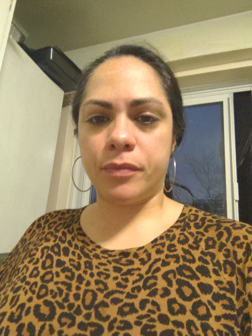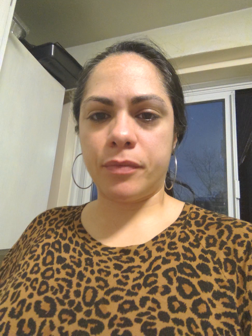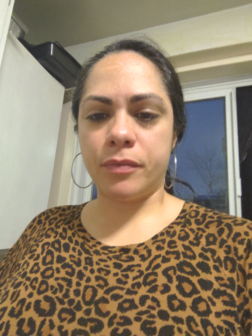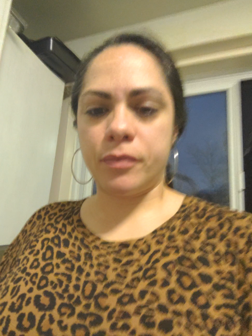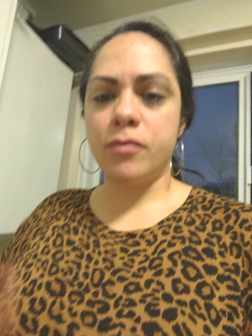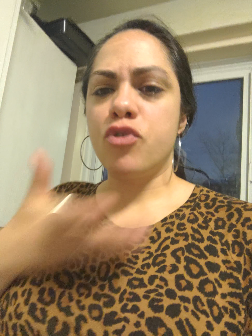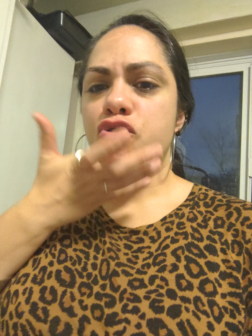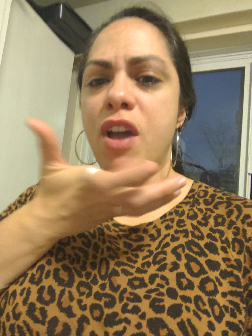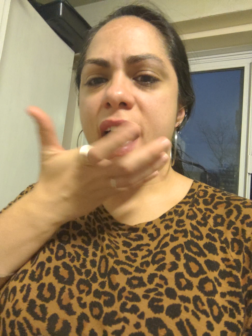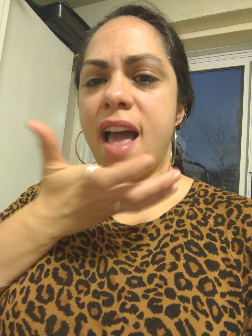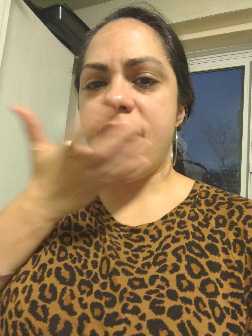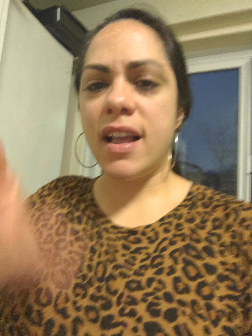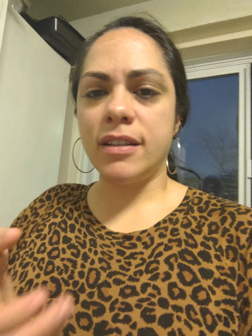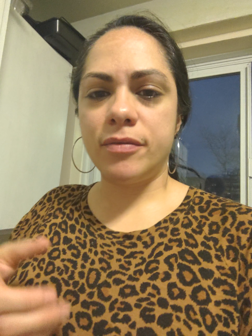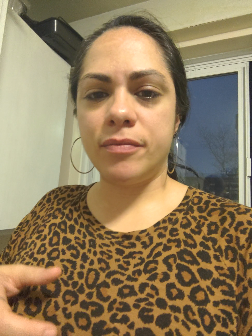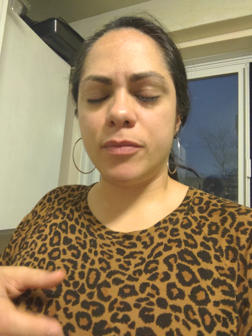grass